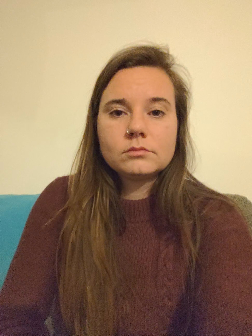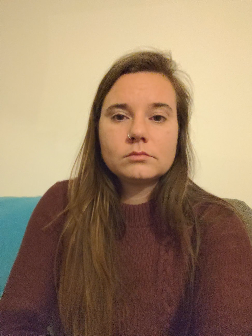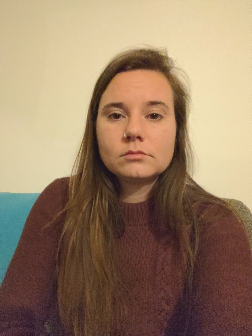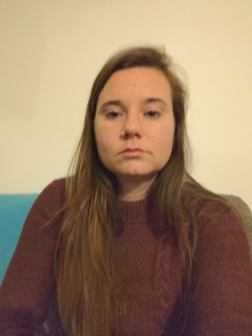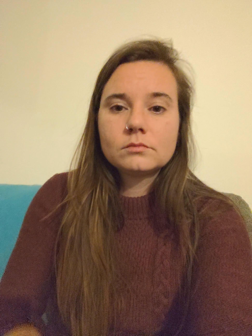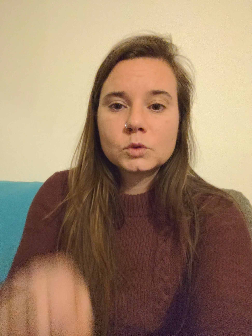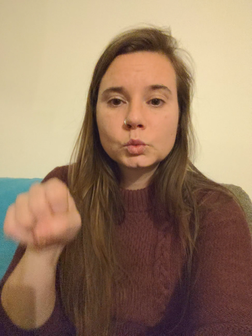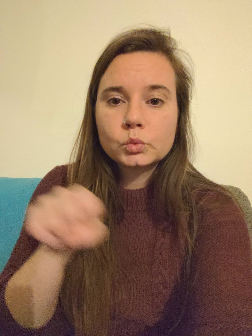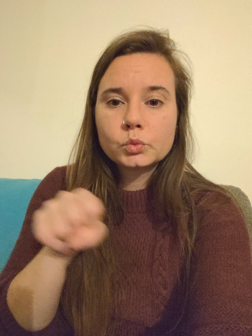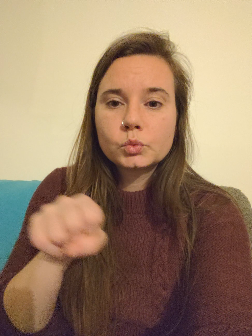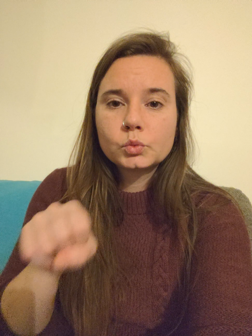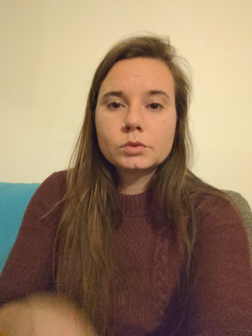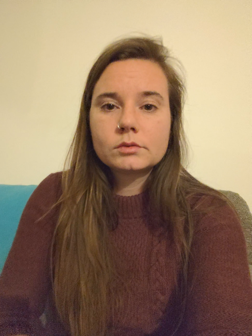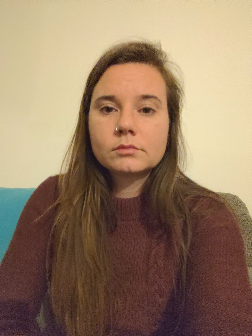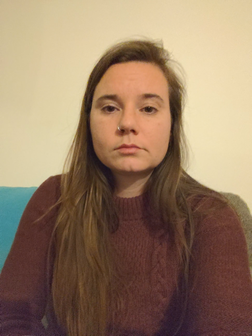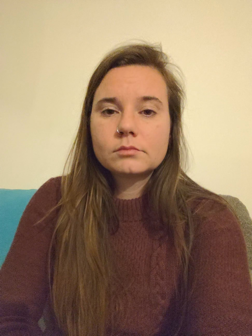shoe